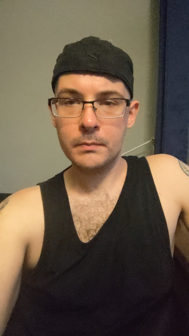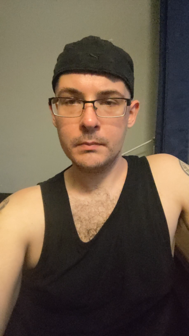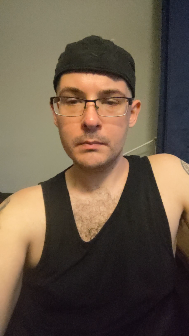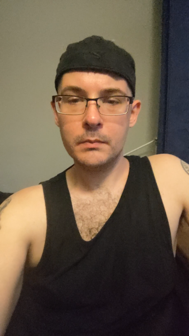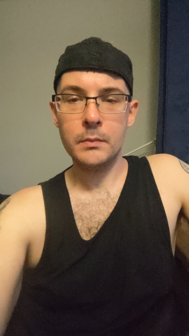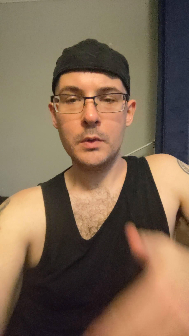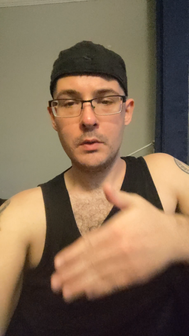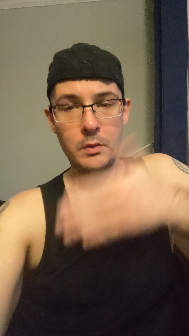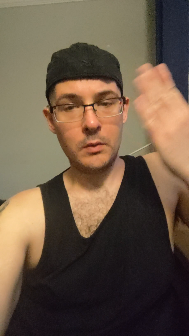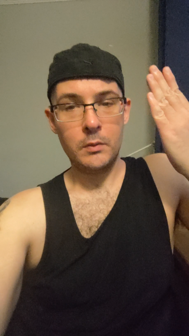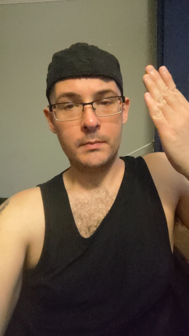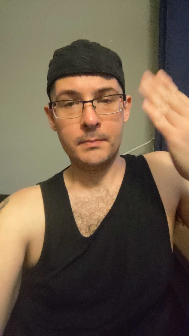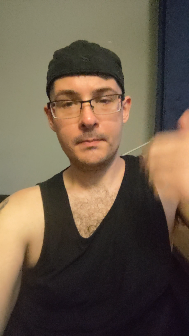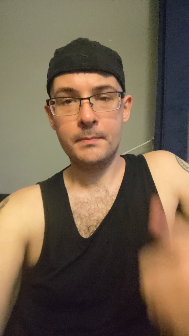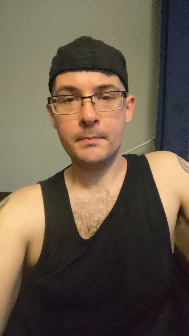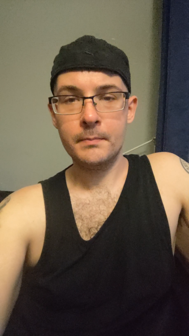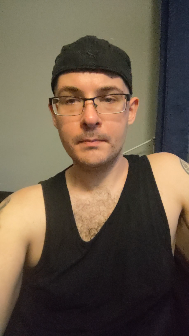all gone